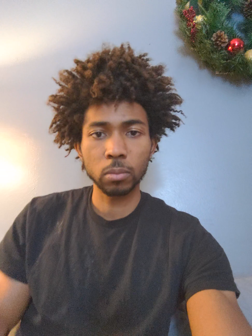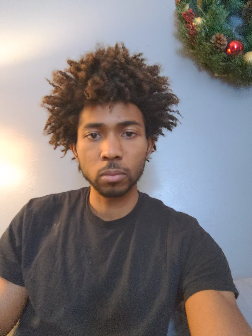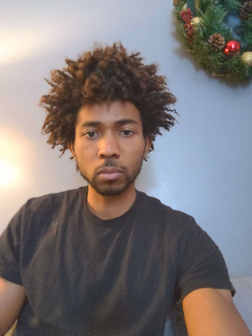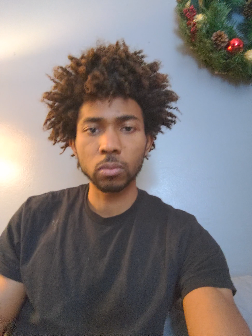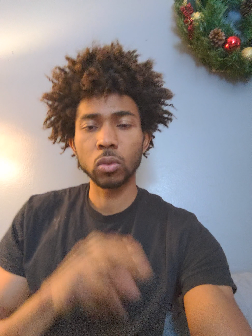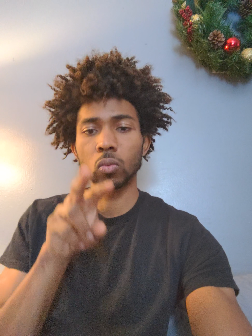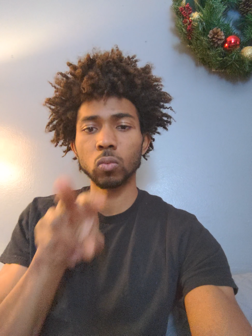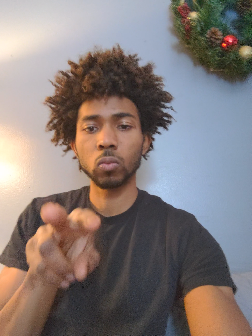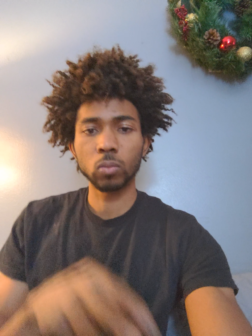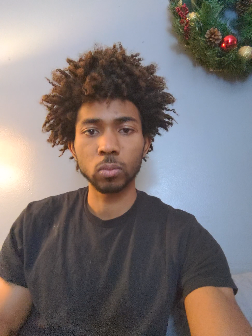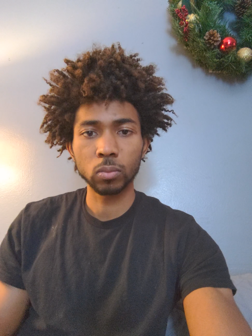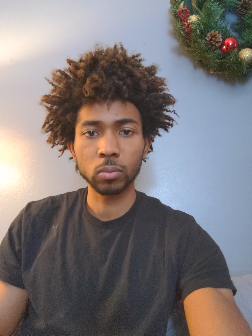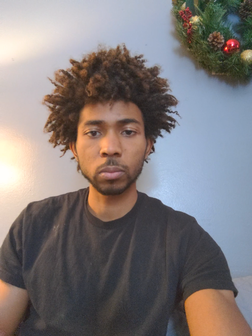look